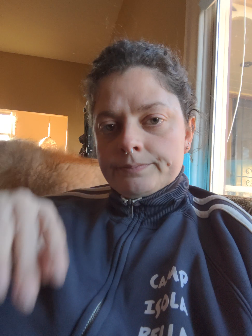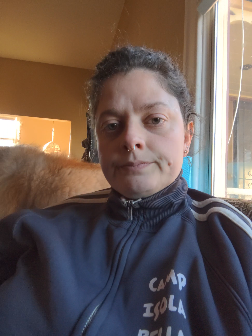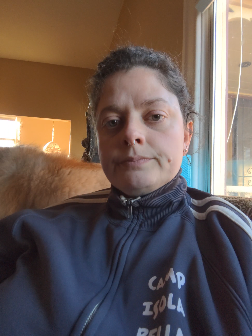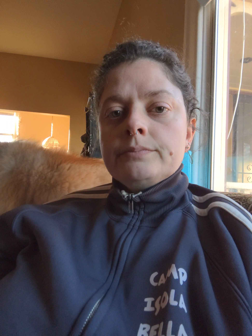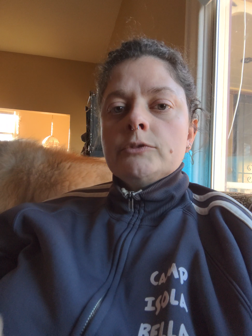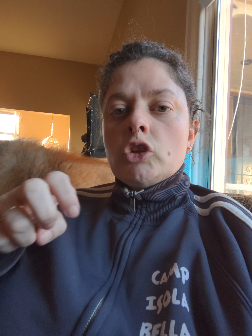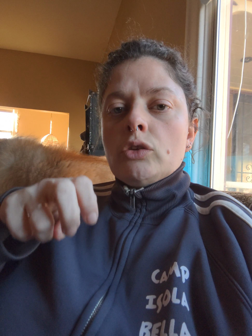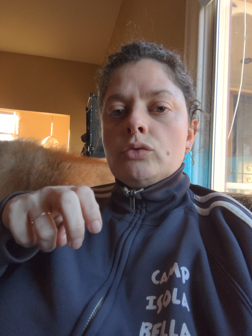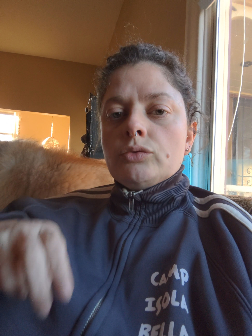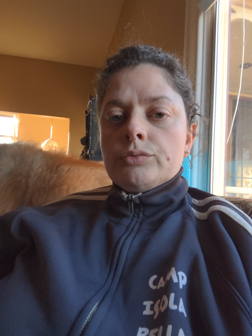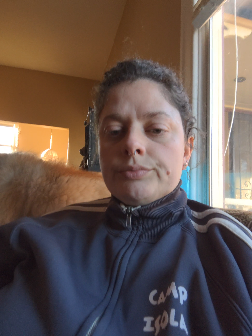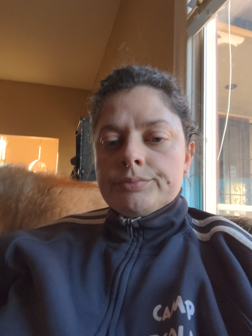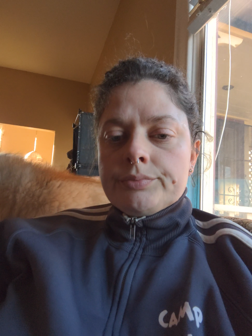chair